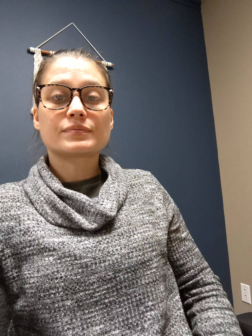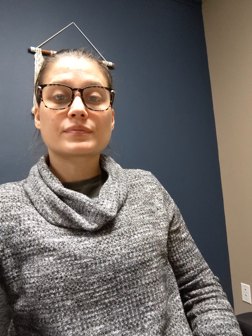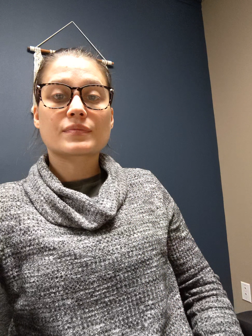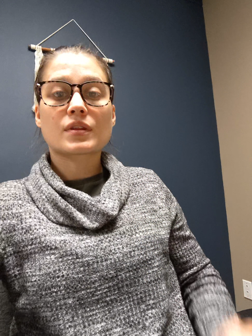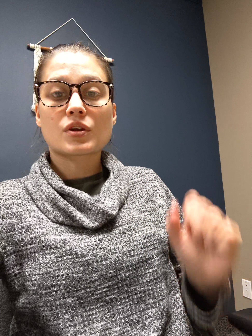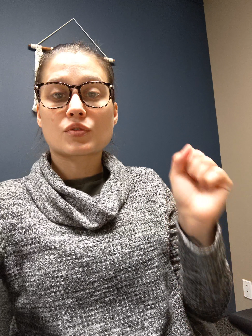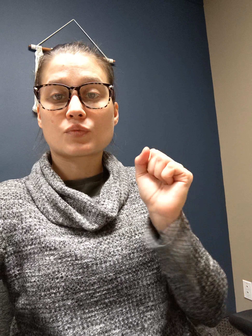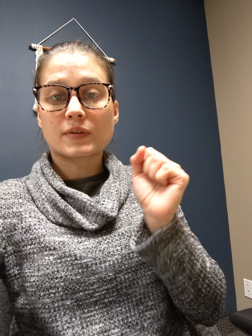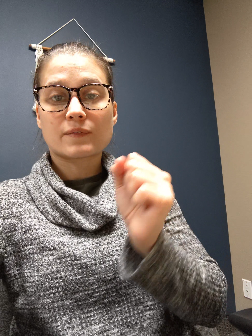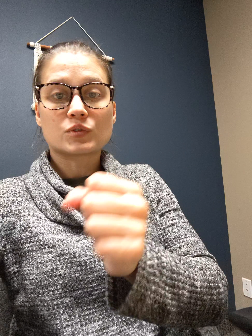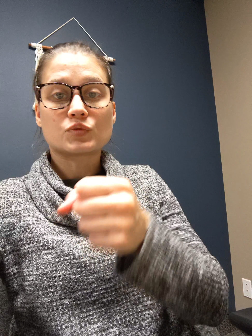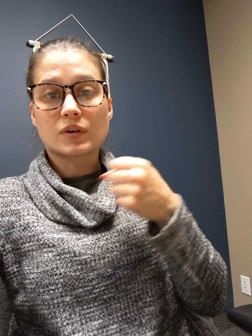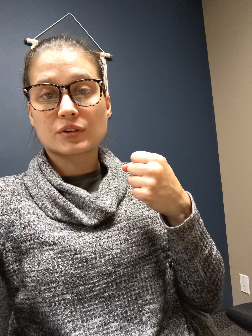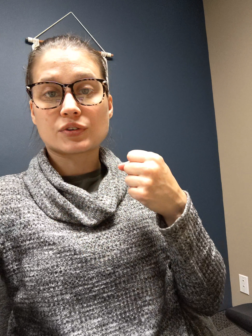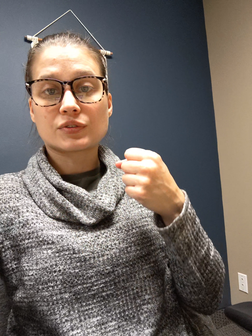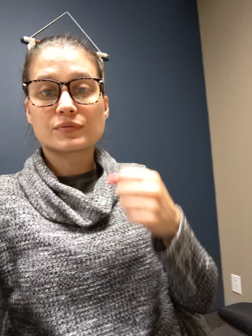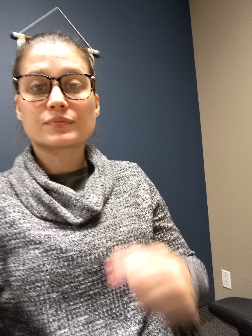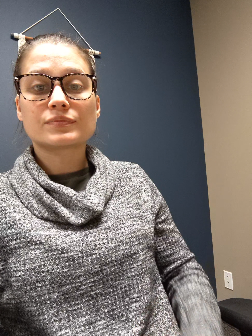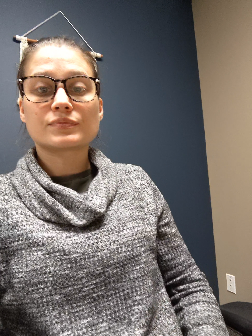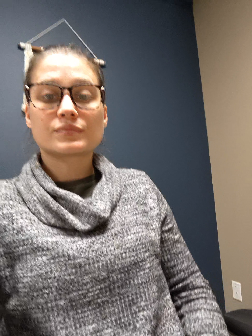refrigerator